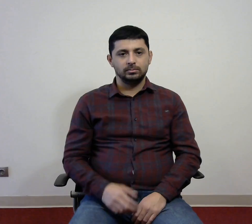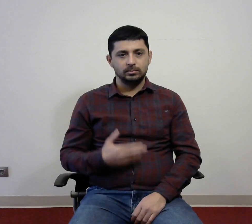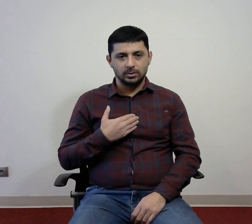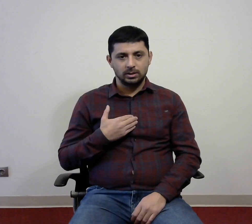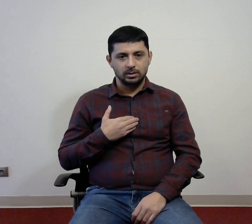mən